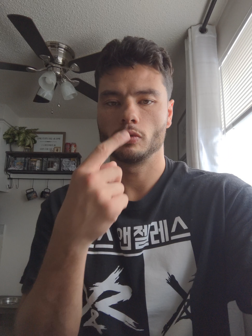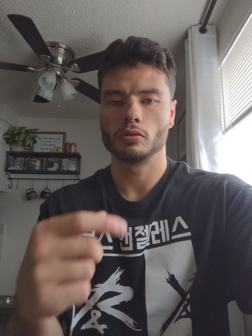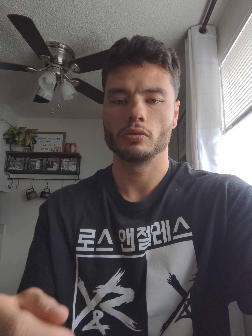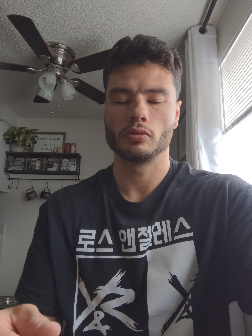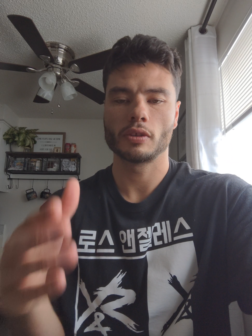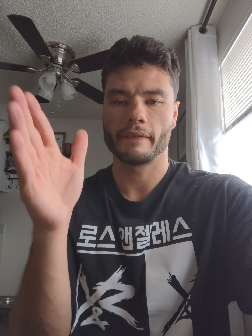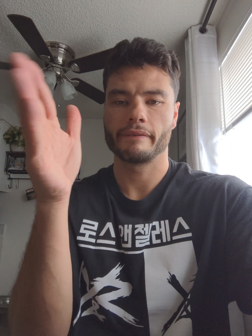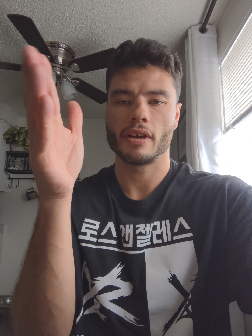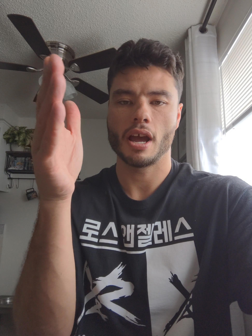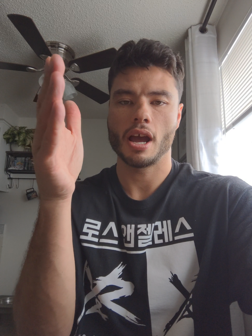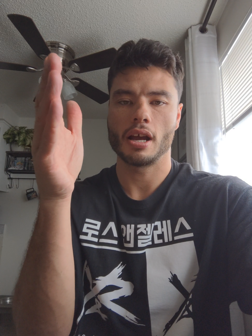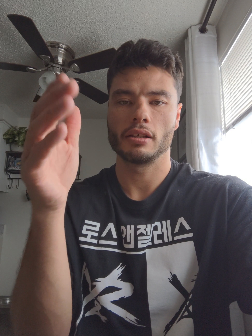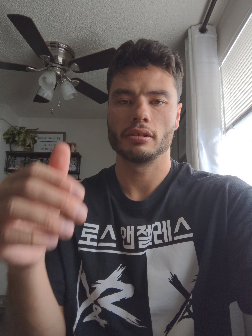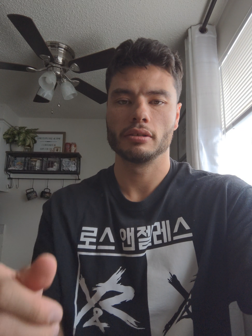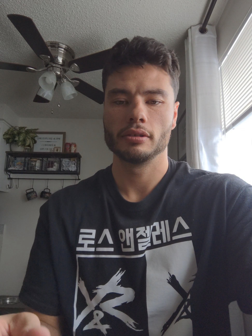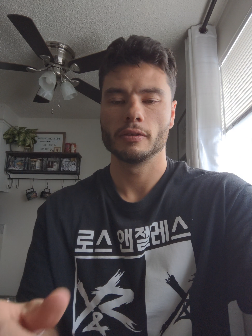flag